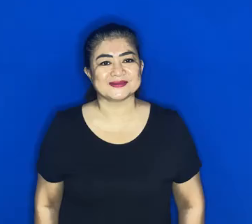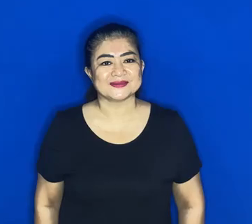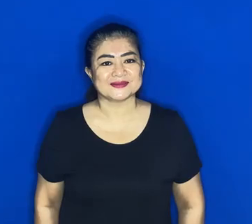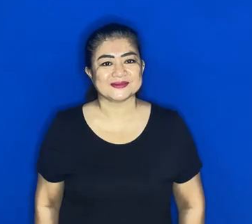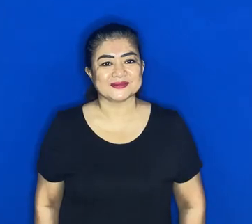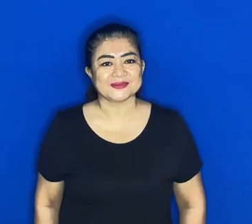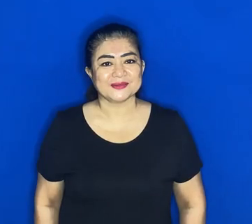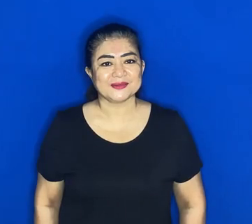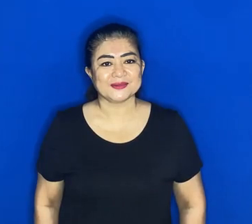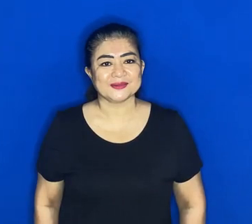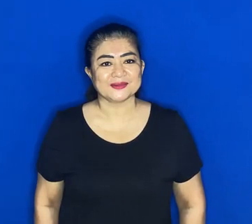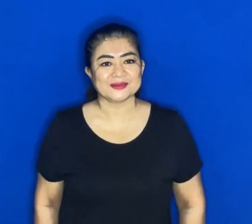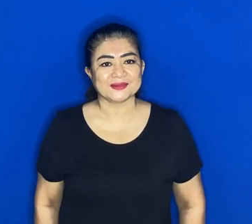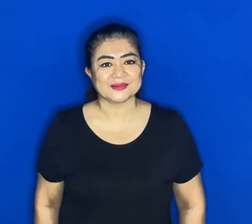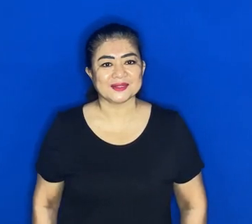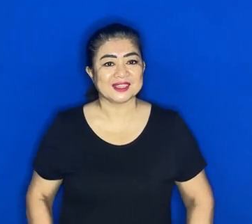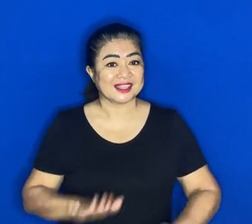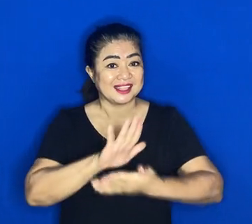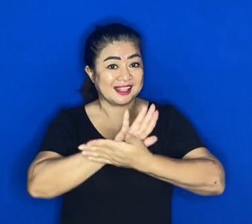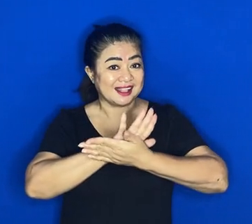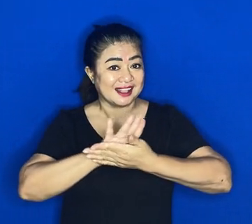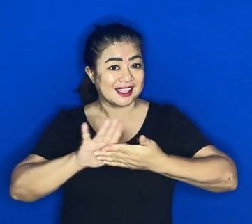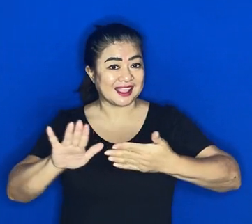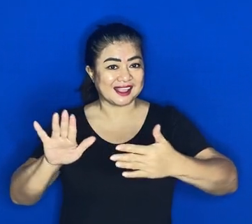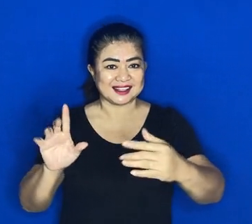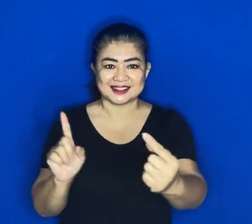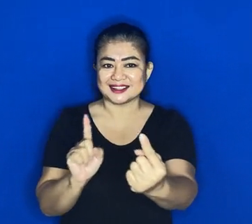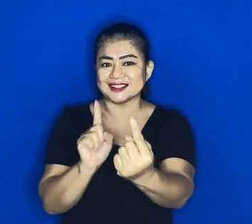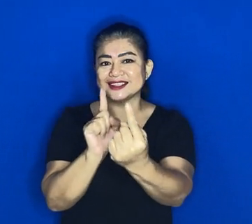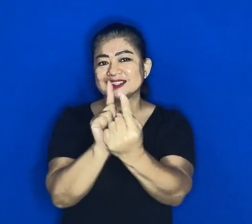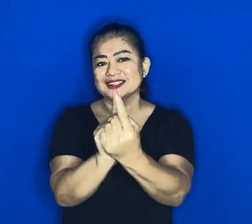nice to meet you